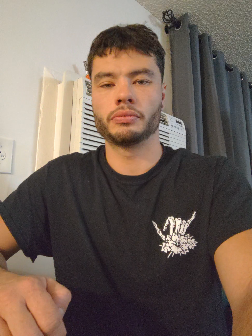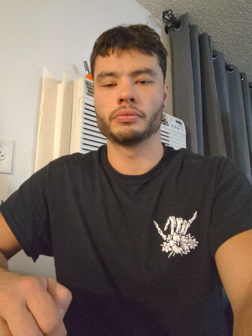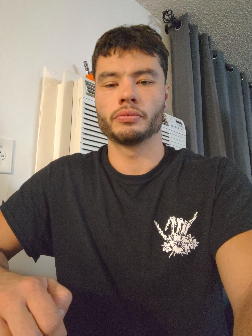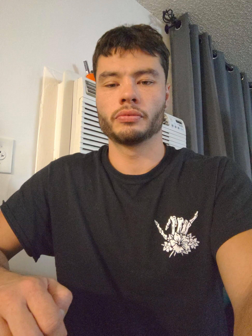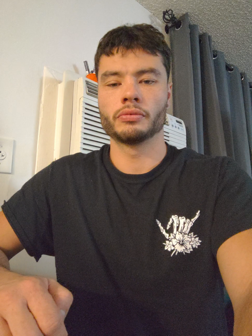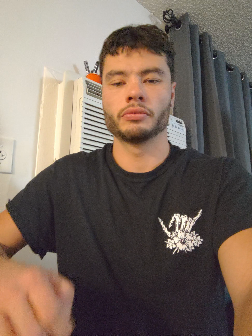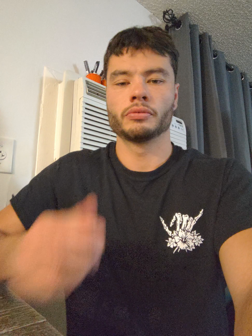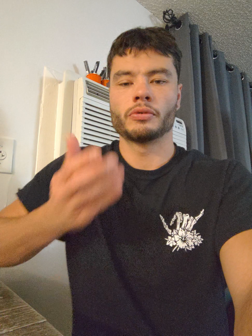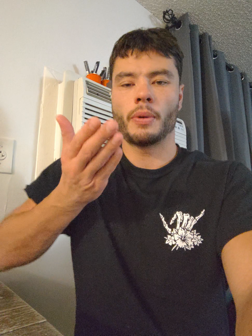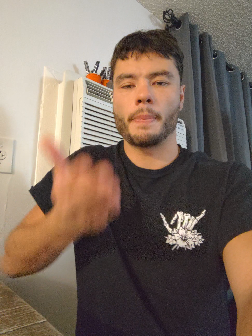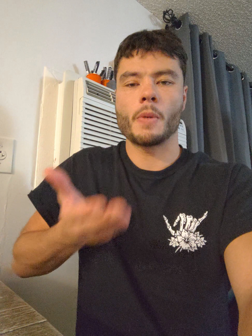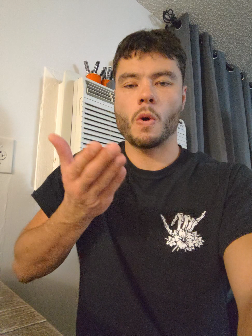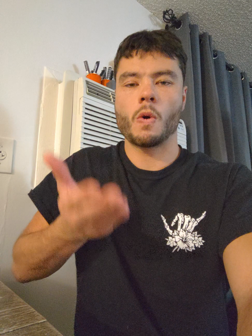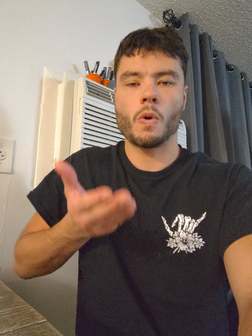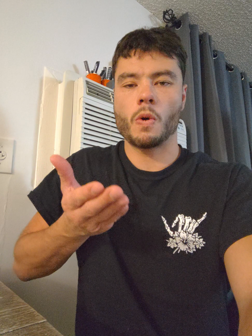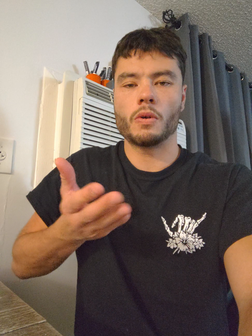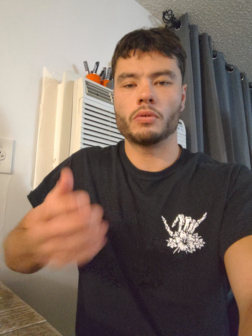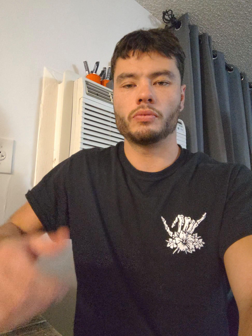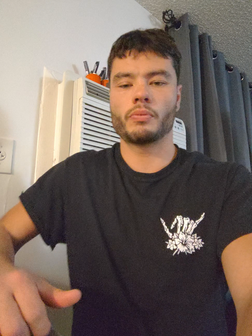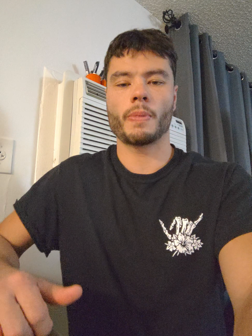boat